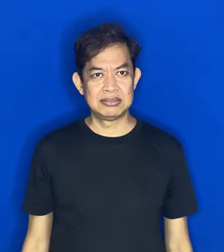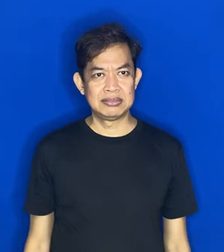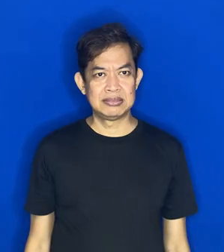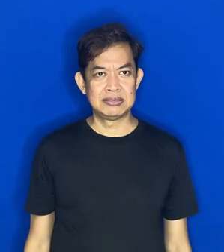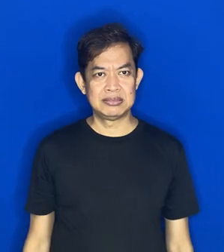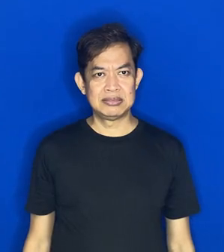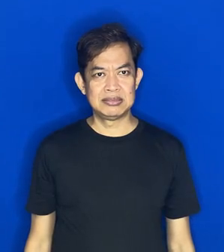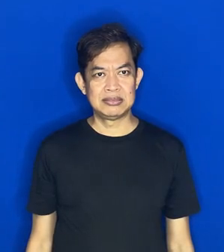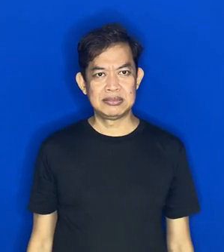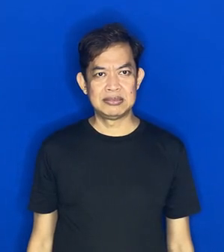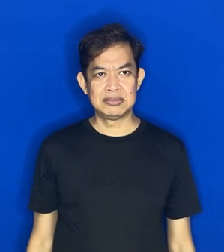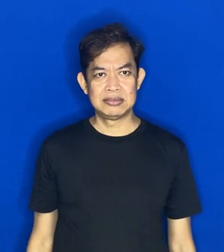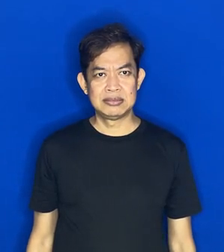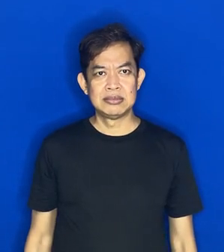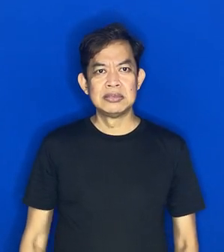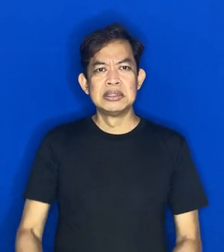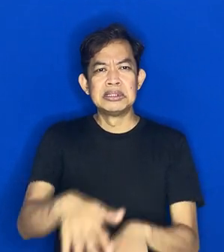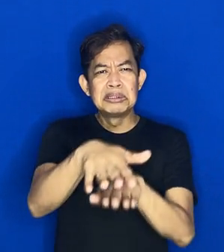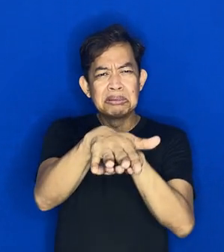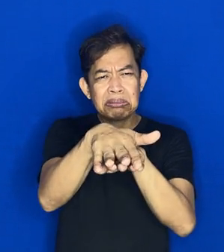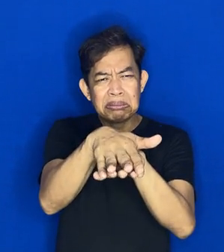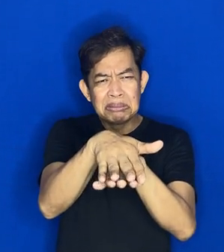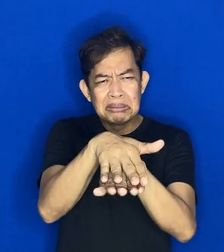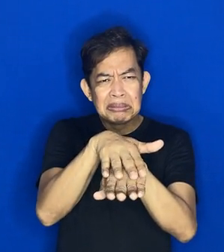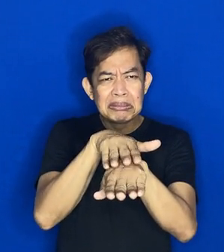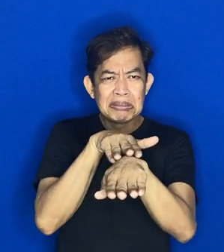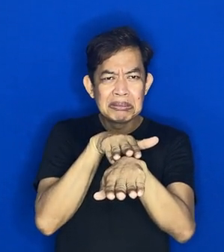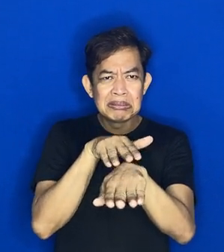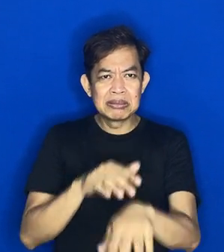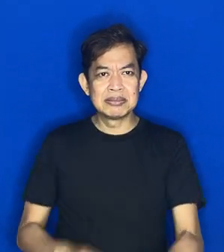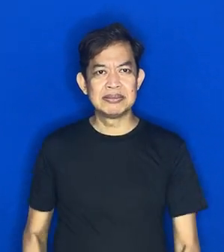slow